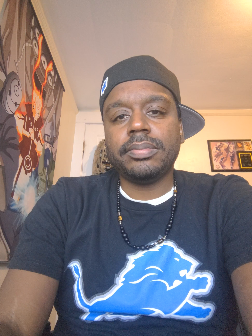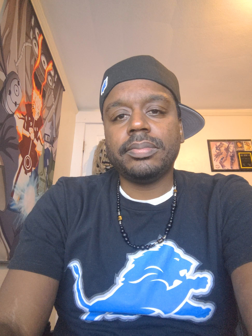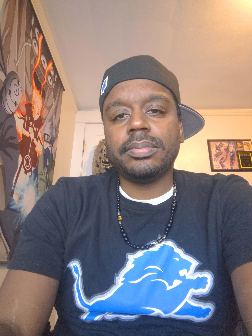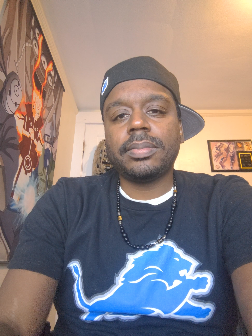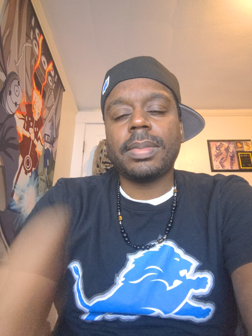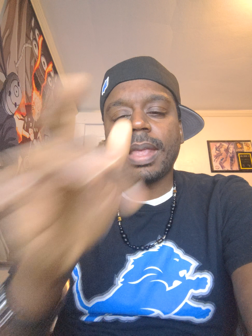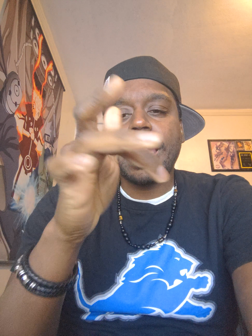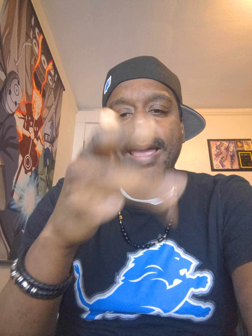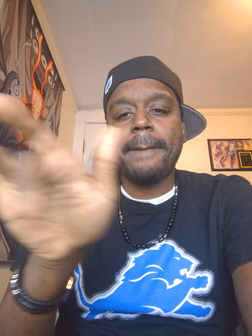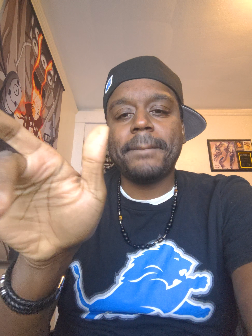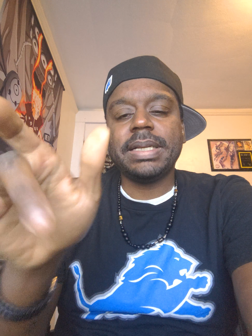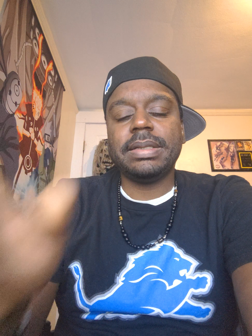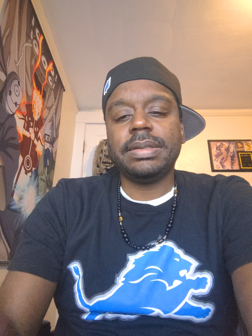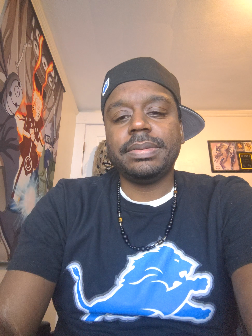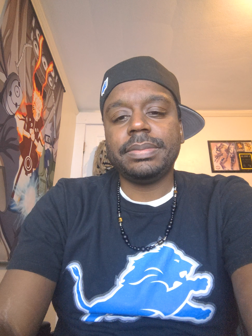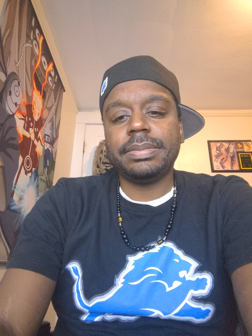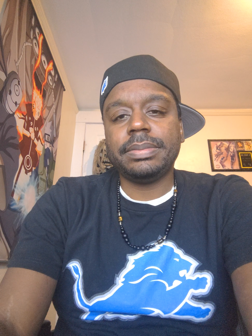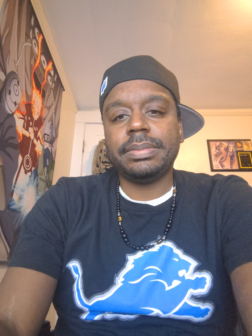empty